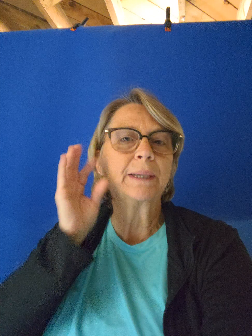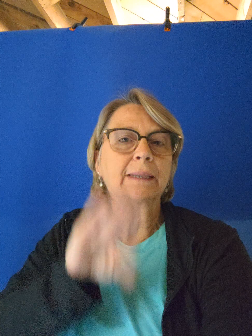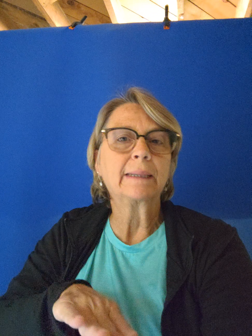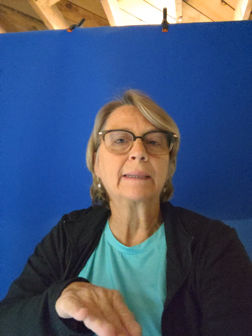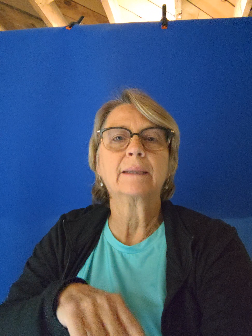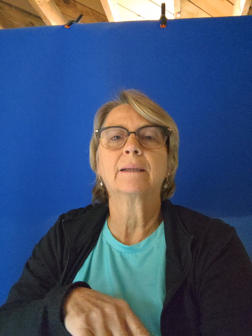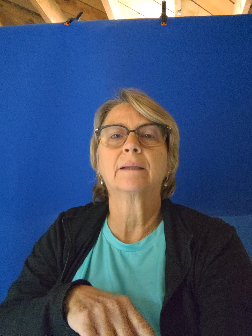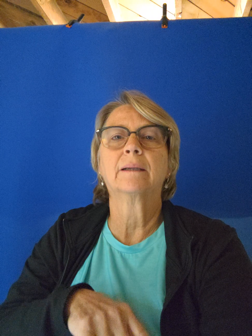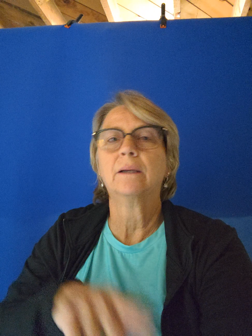bee